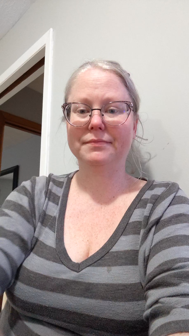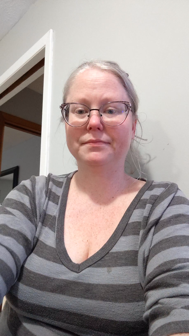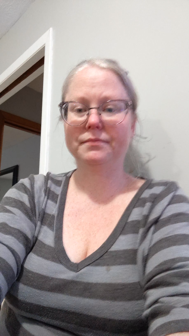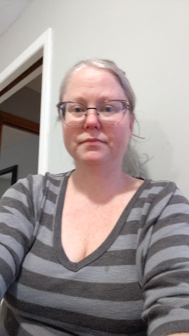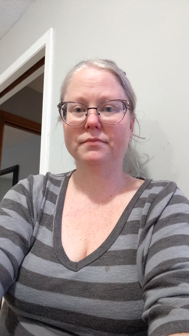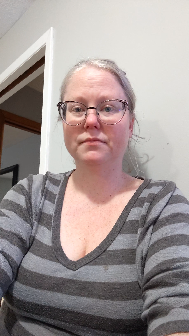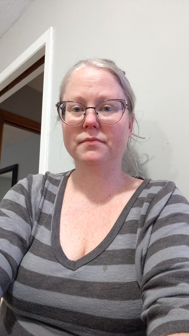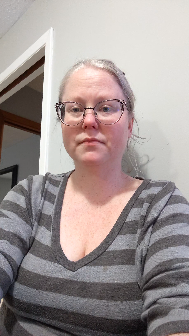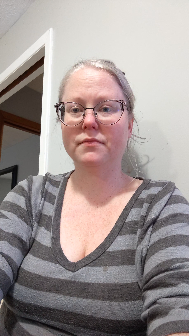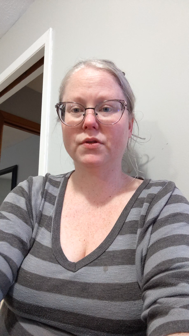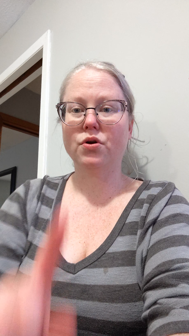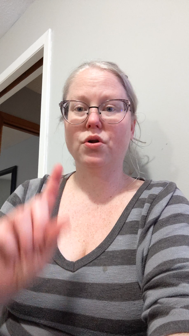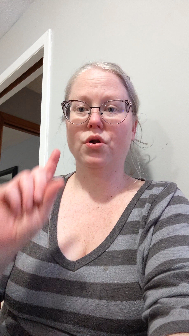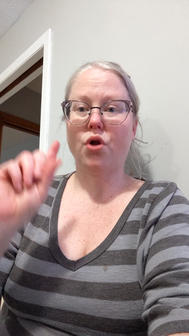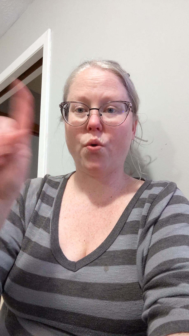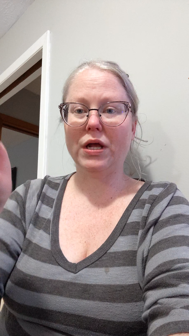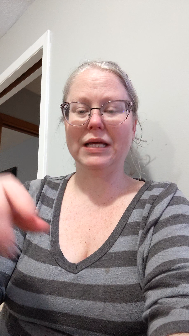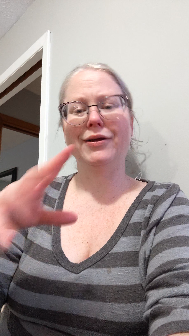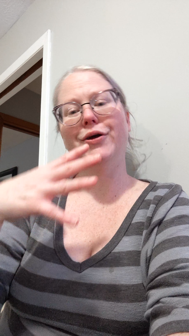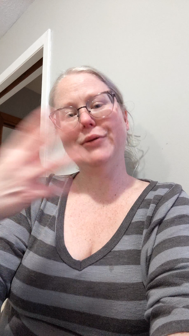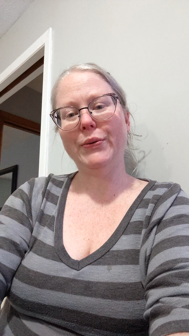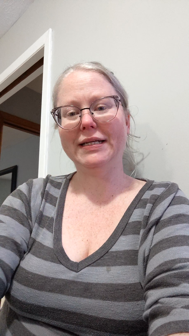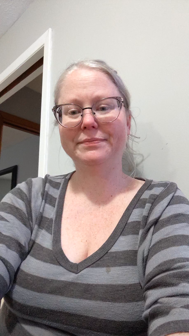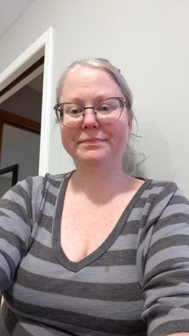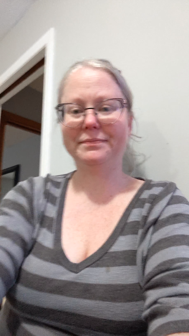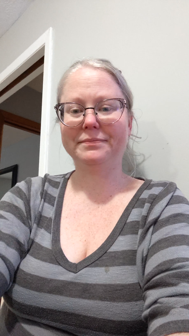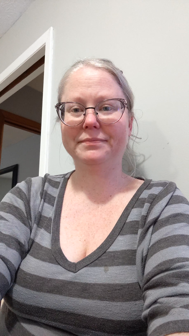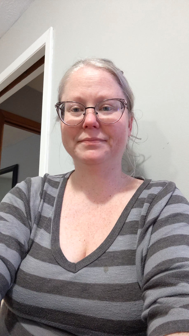going to